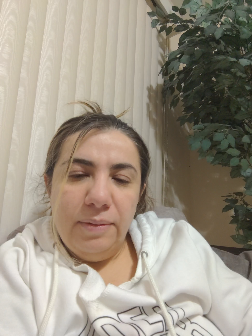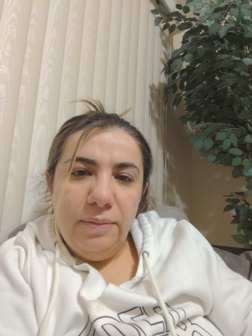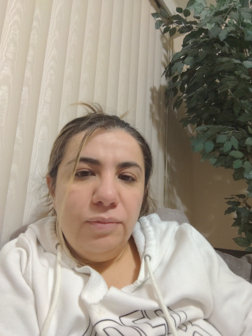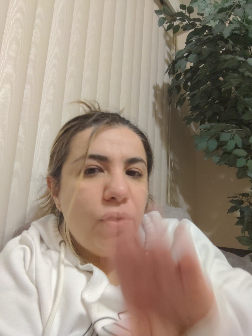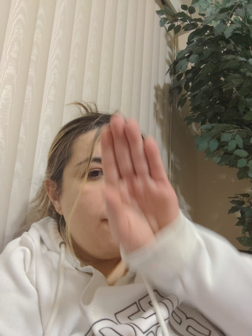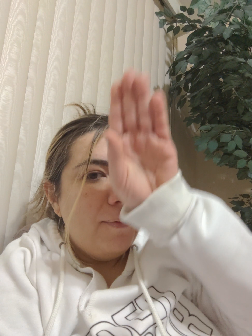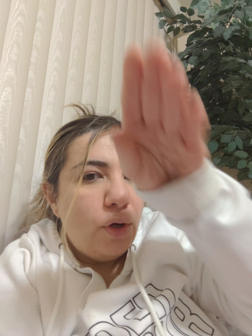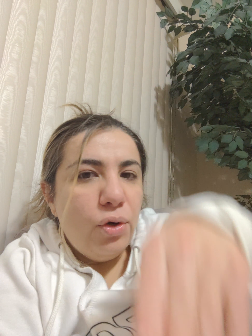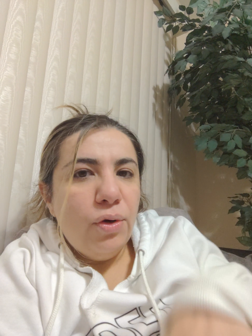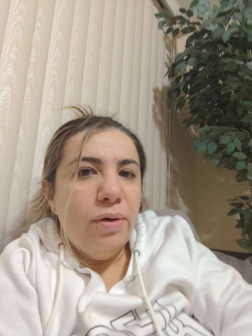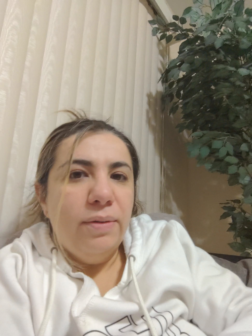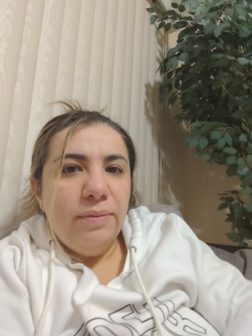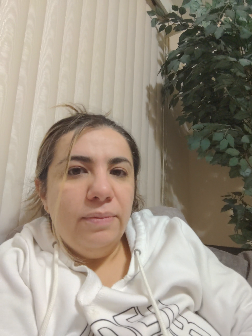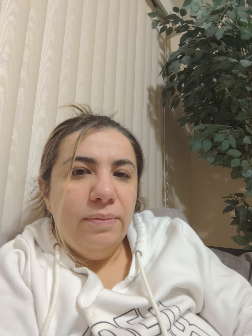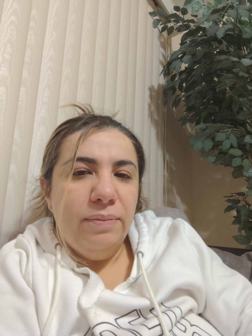elephant